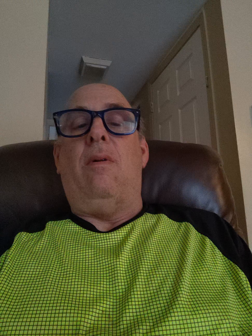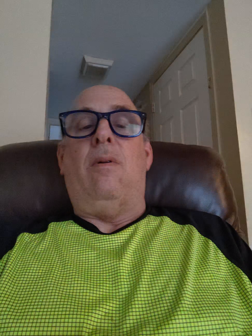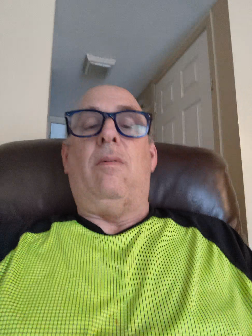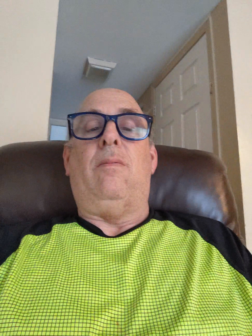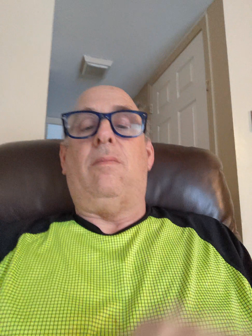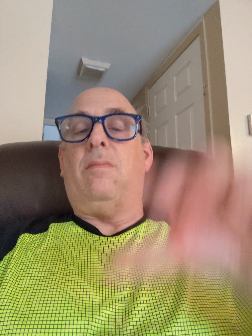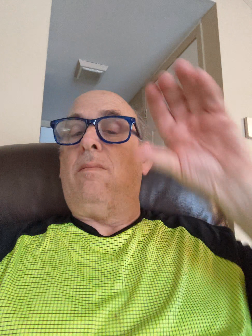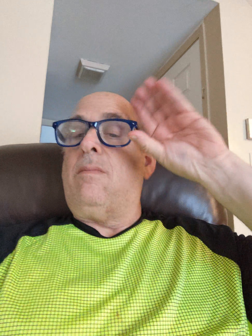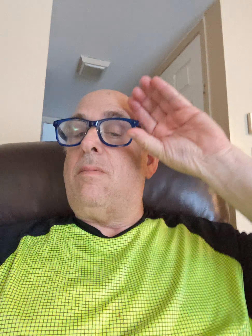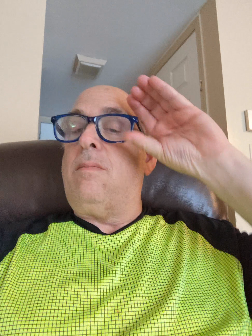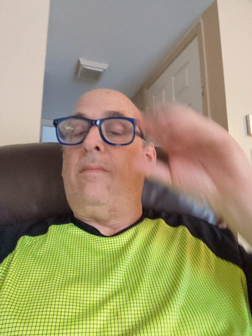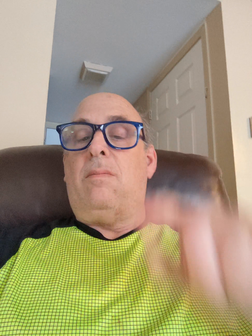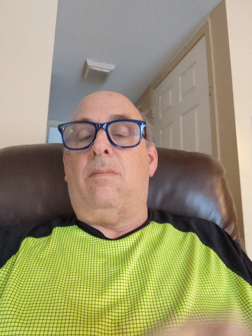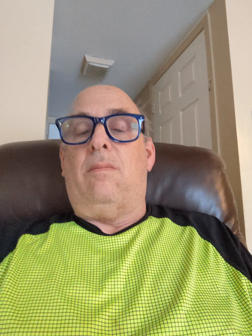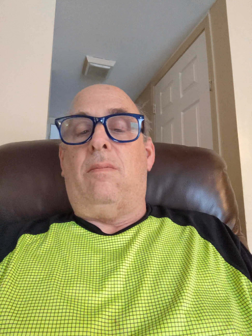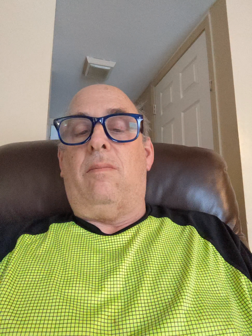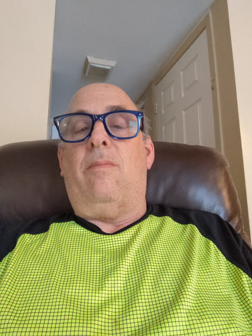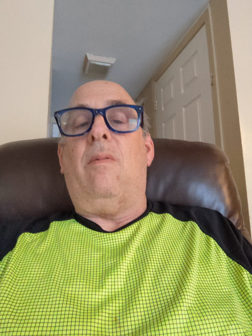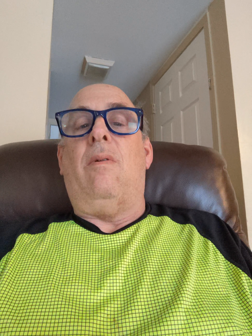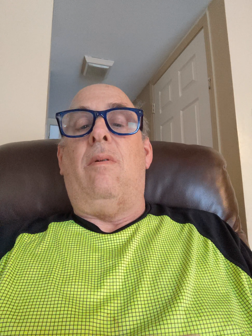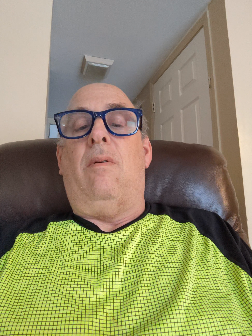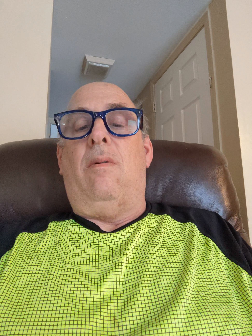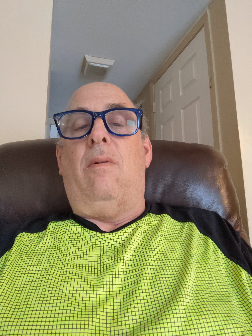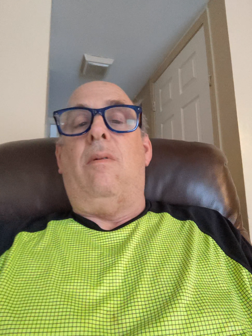moon